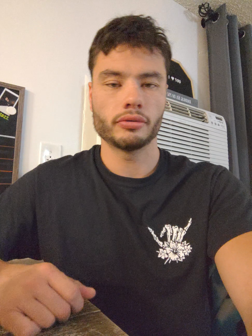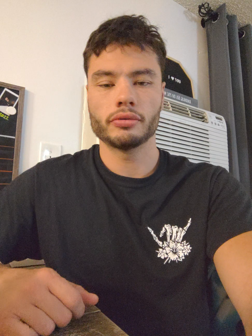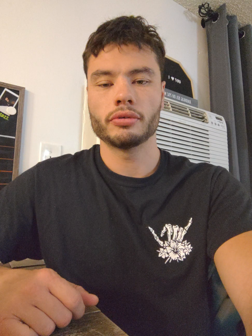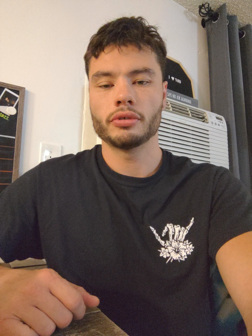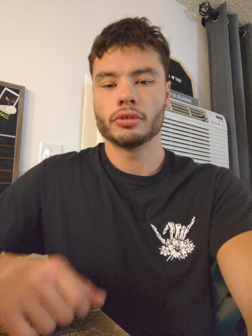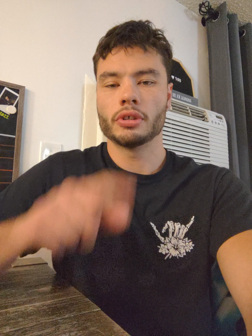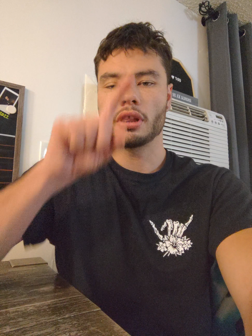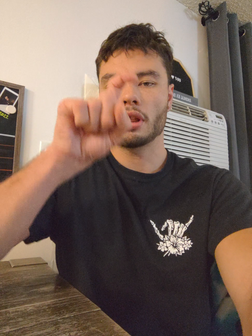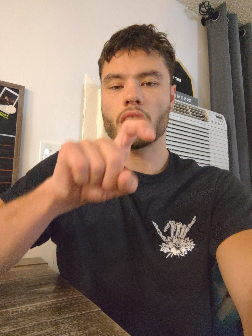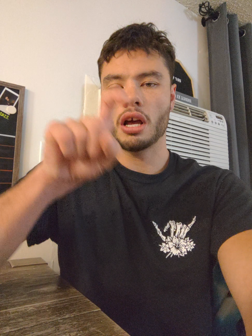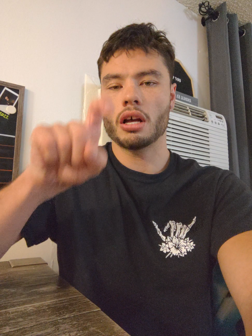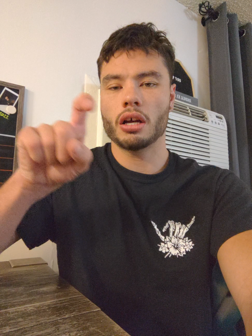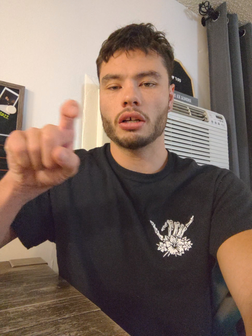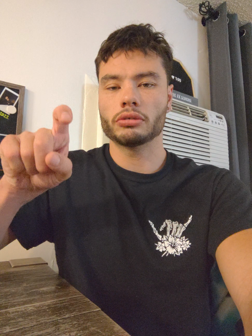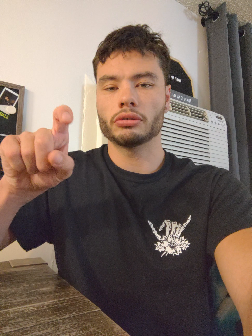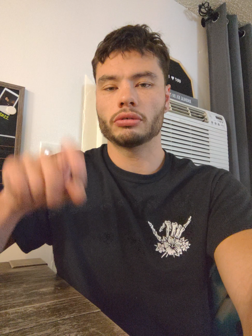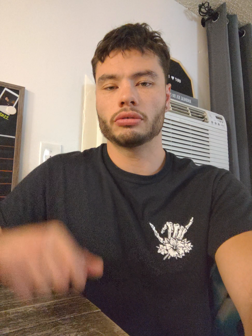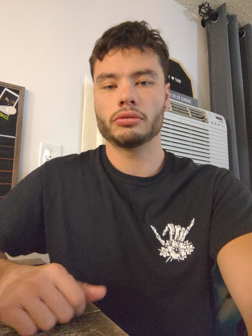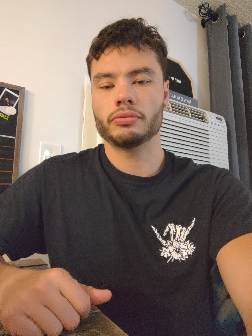closet